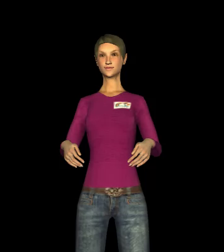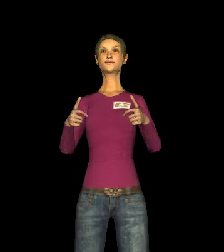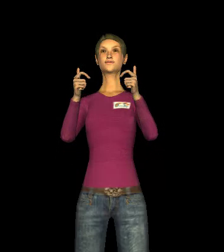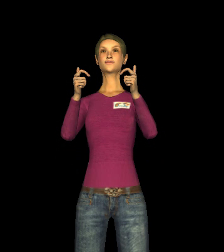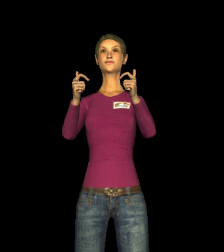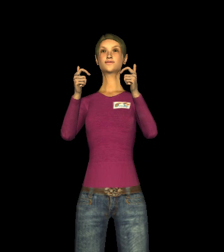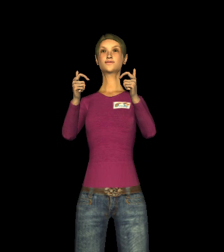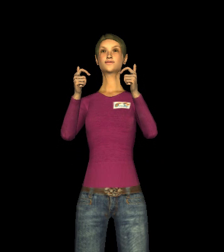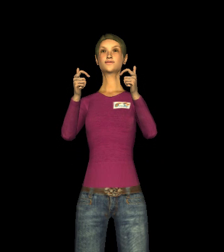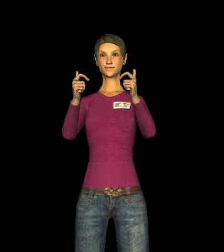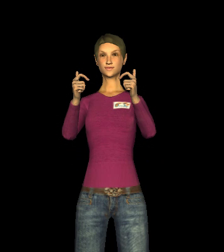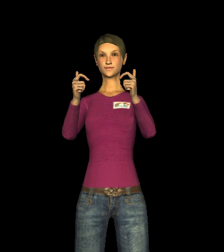فرصة